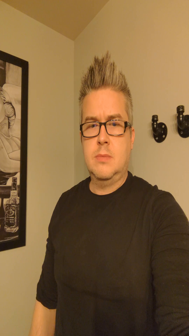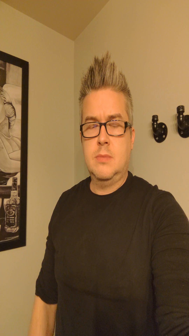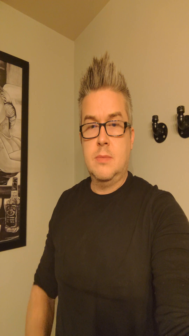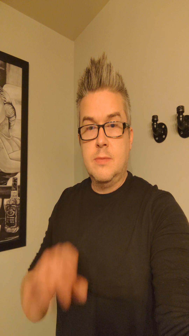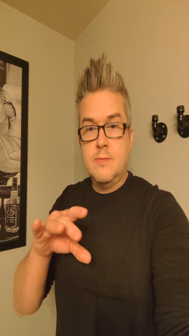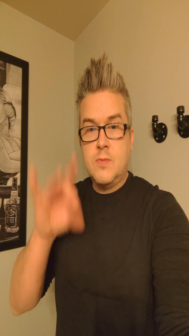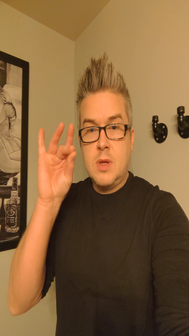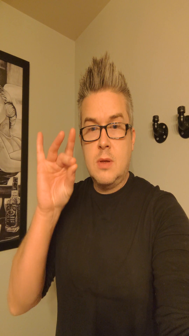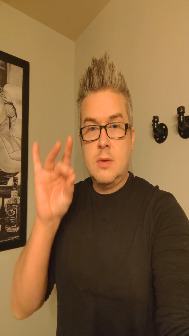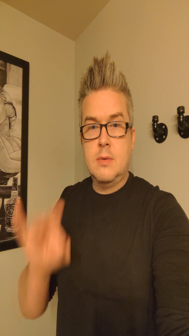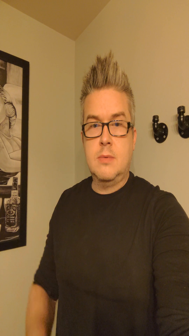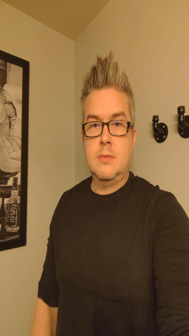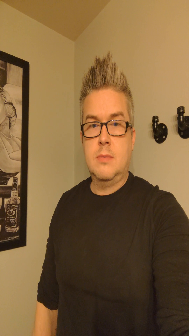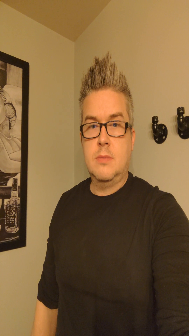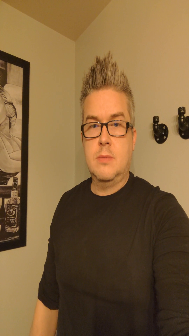find